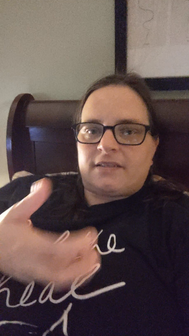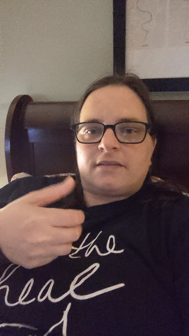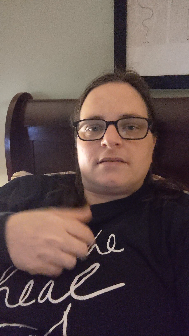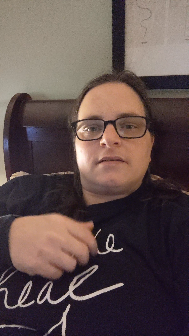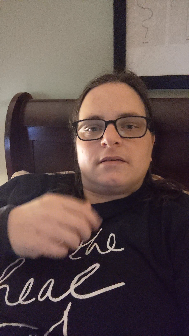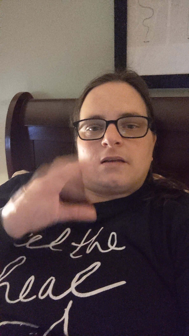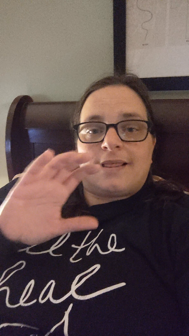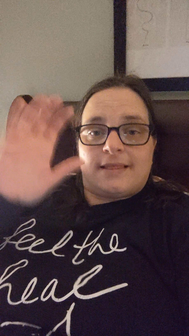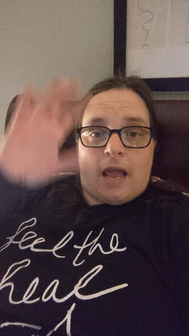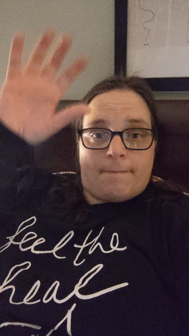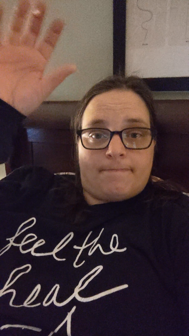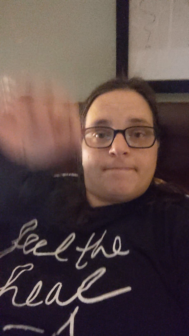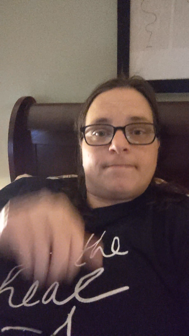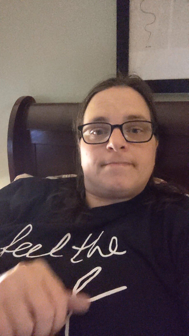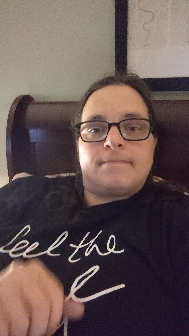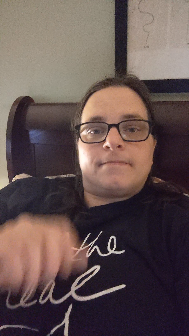climb